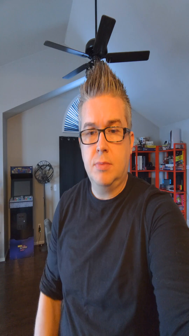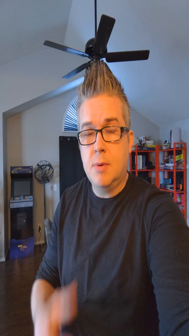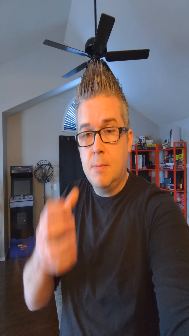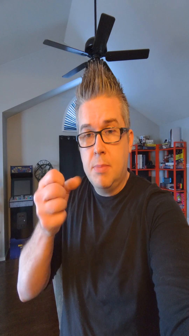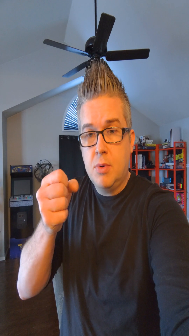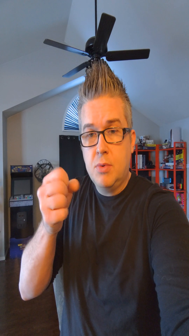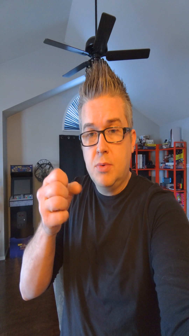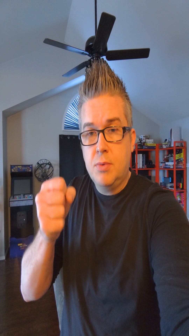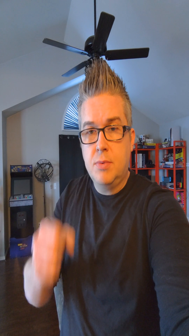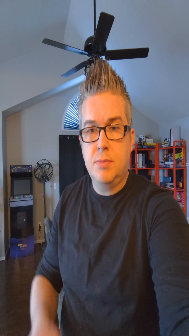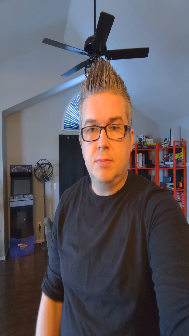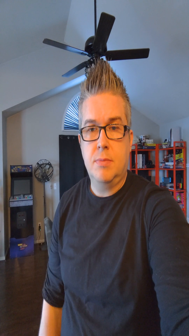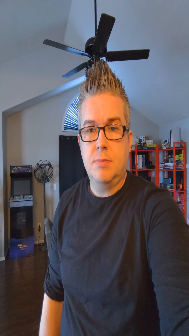milk